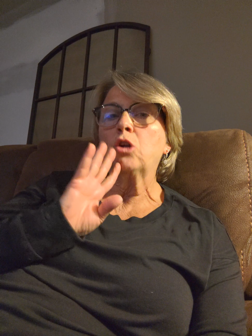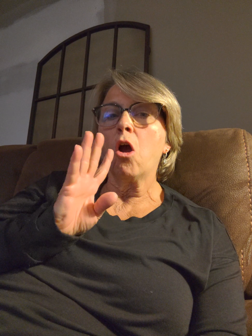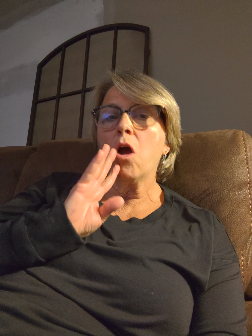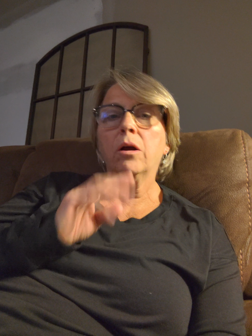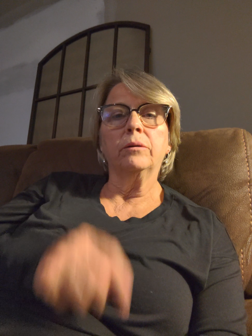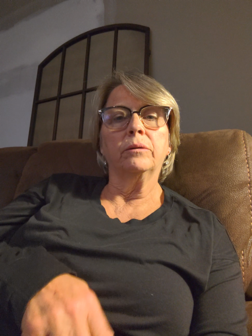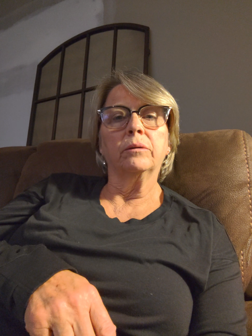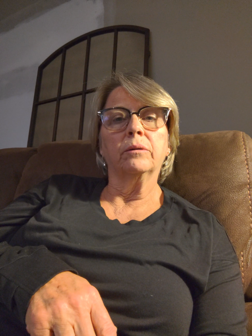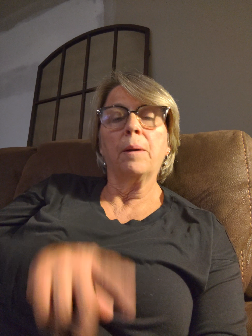talk